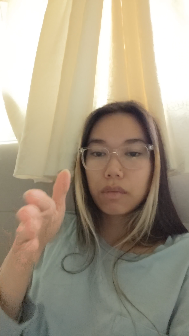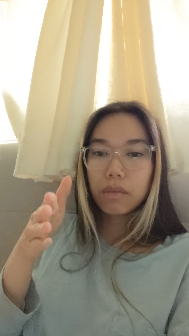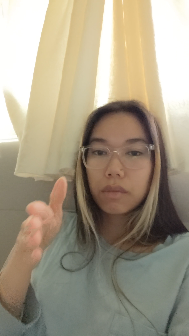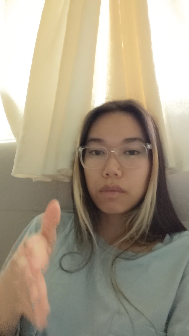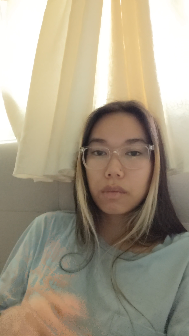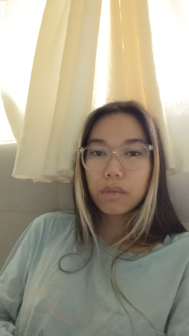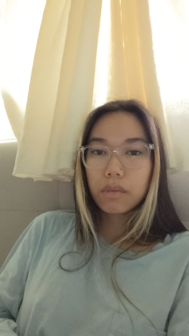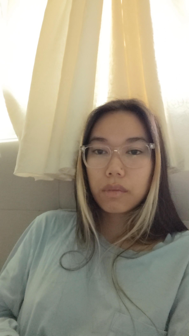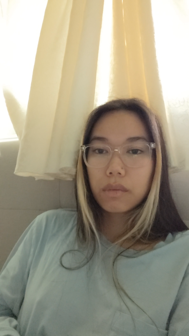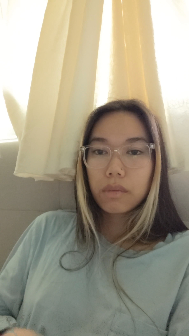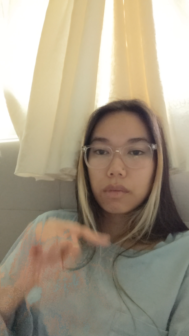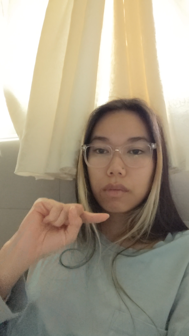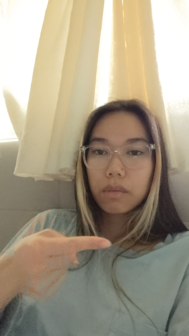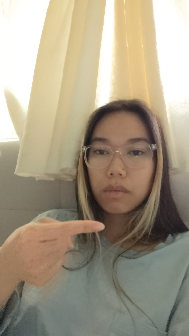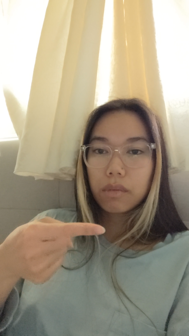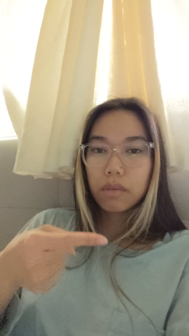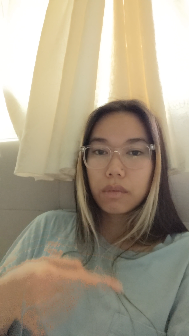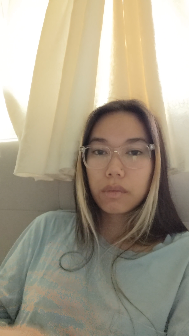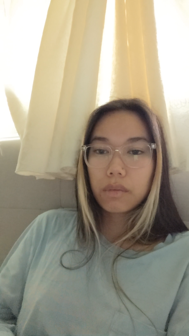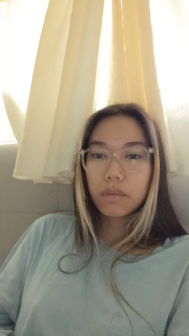hurt